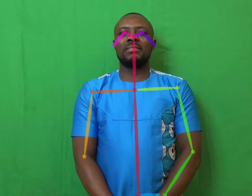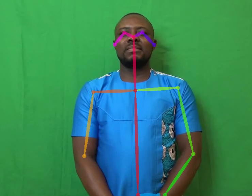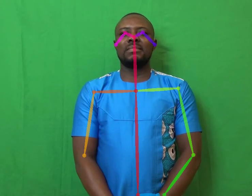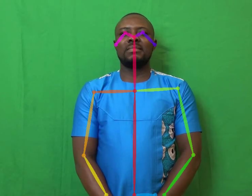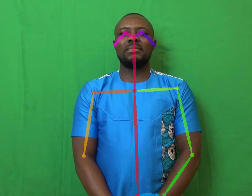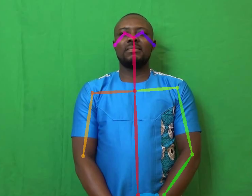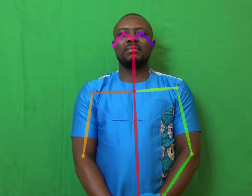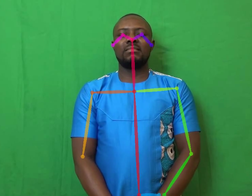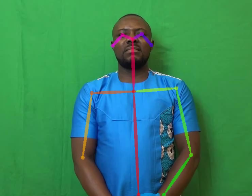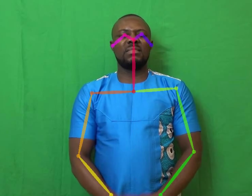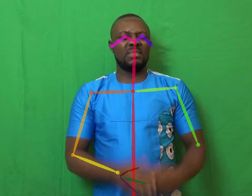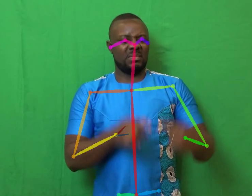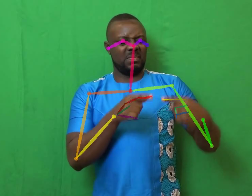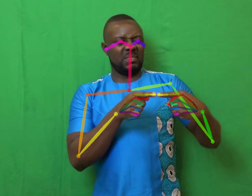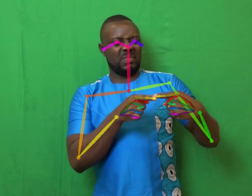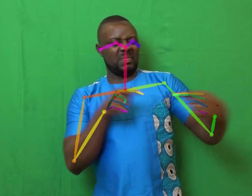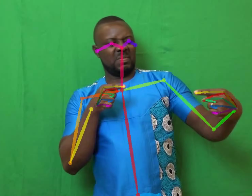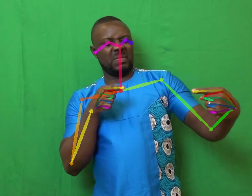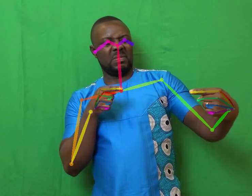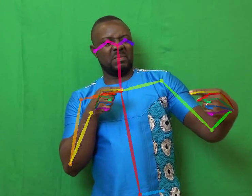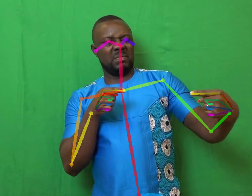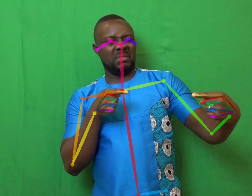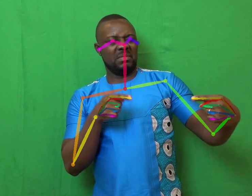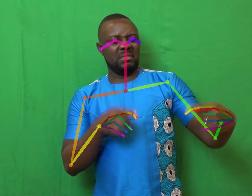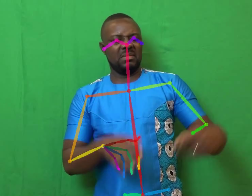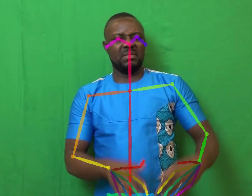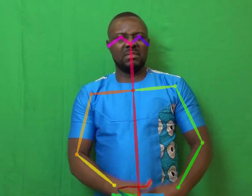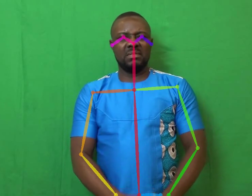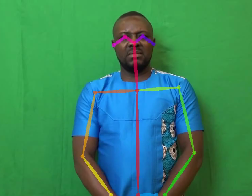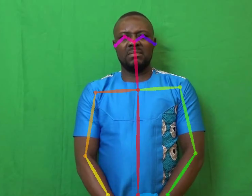enemy or foe